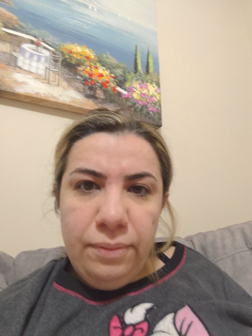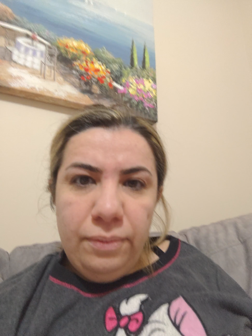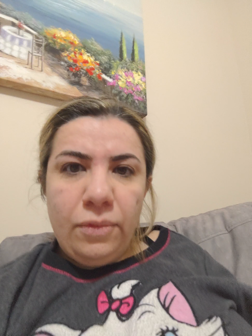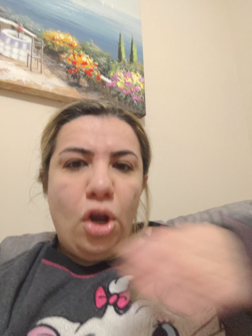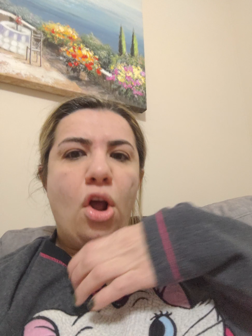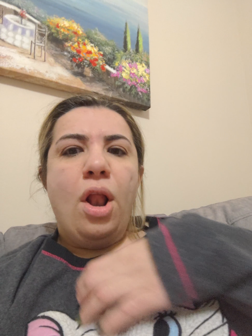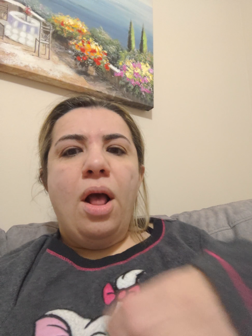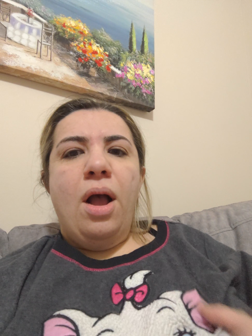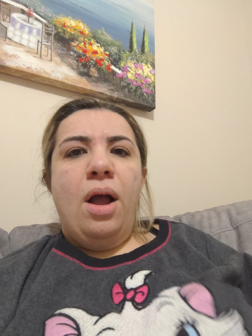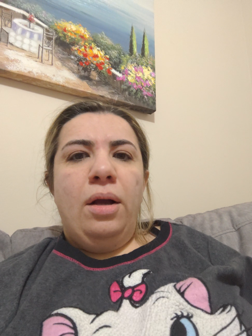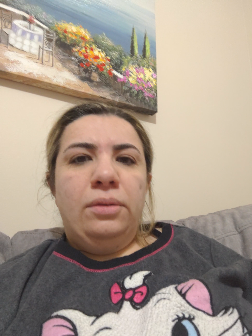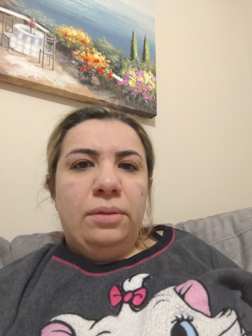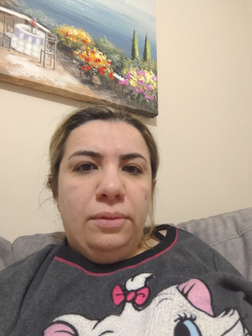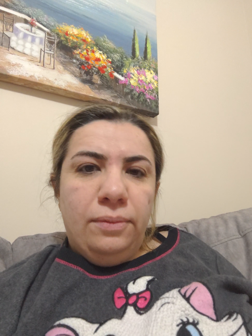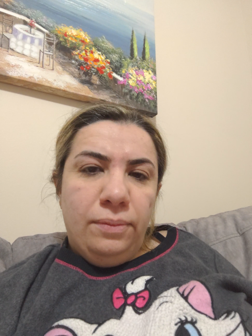hungry